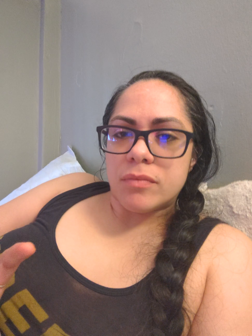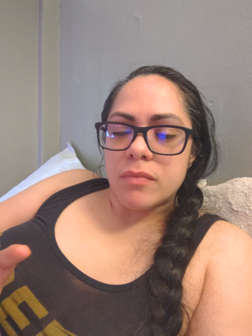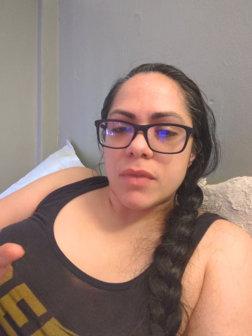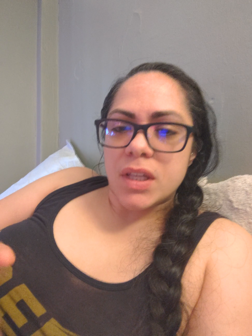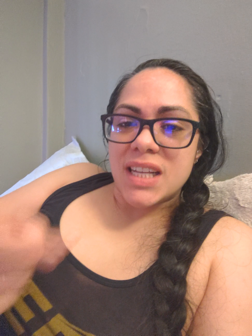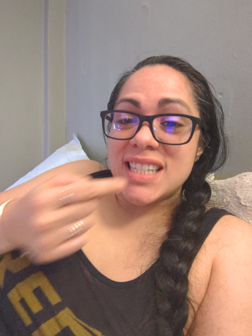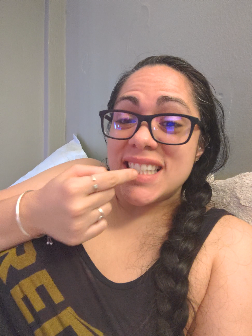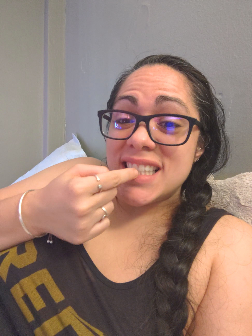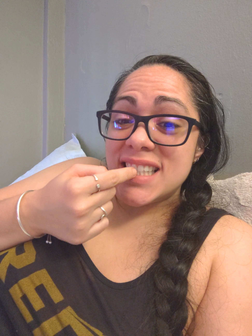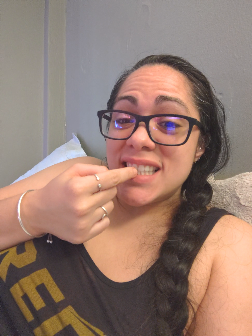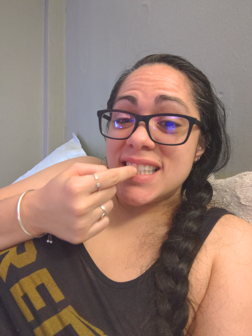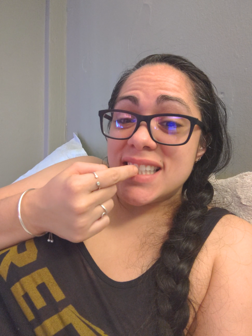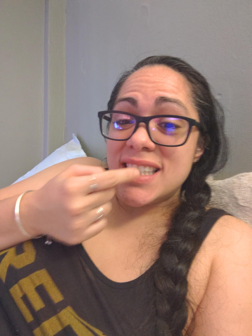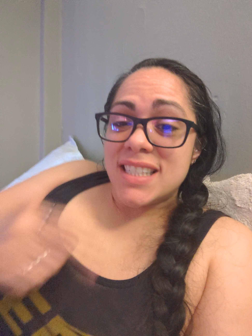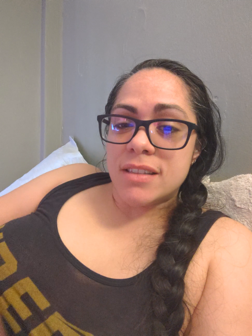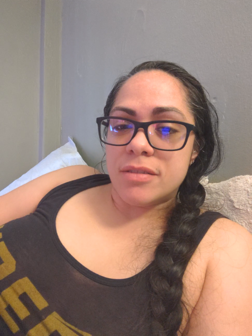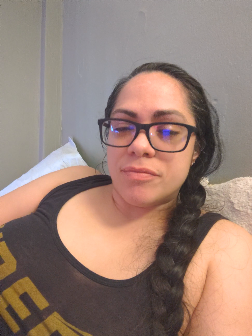tooth